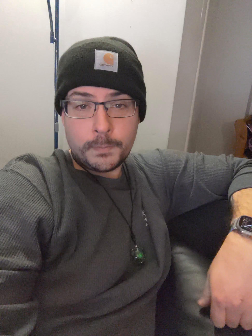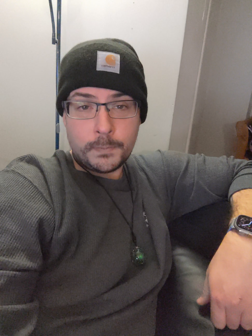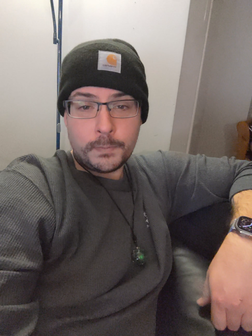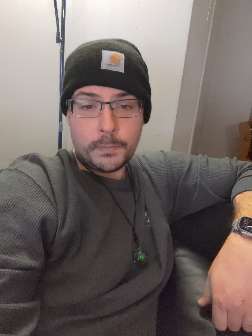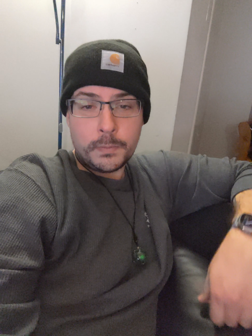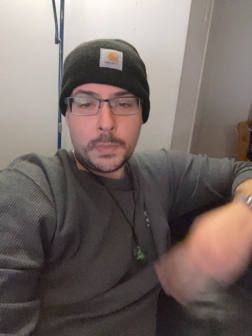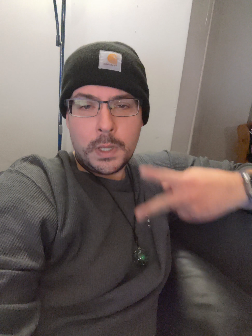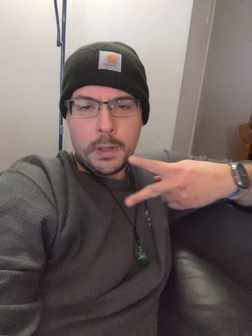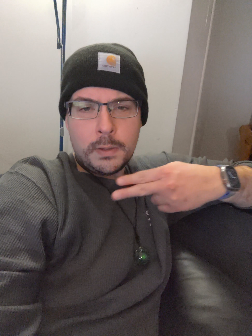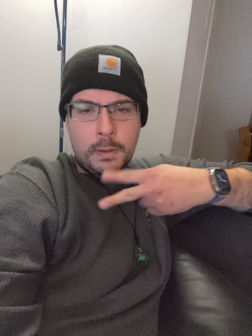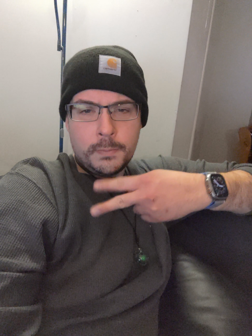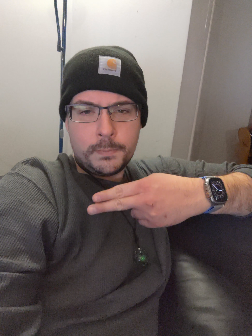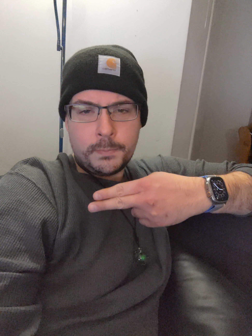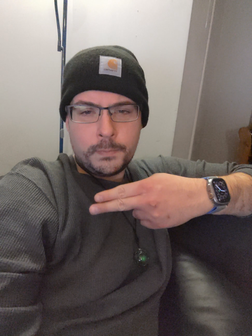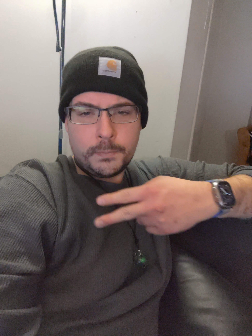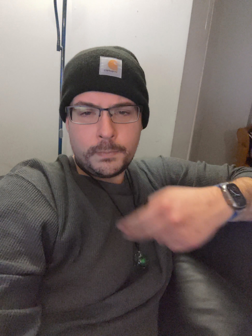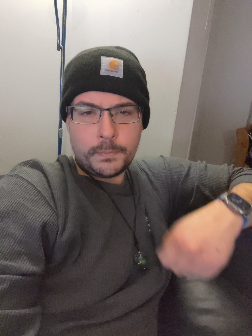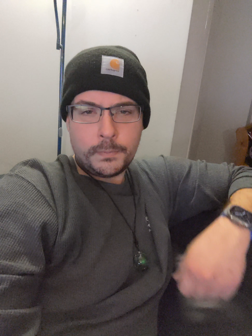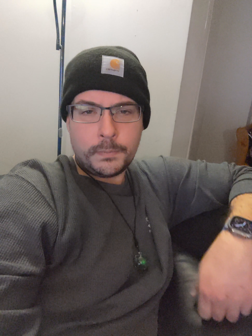cut